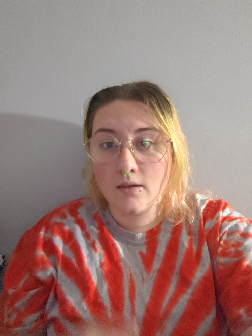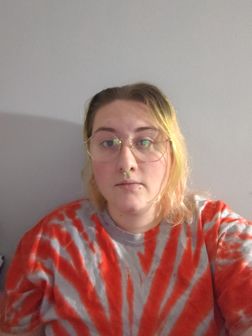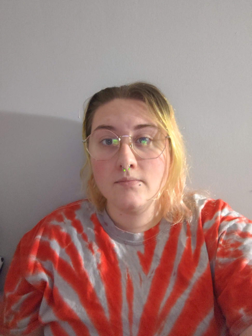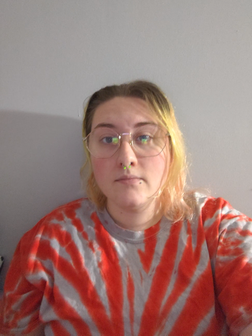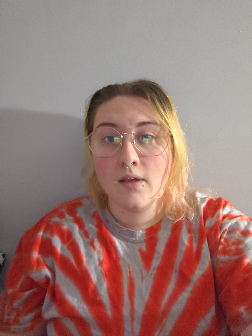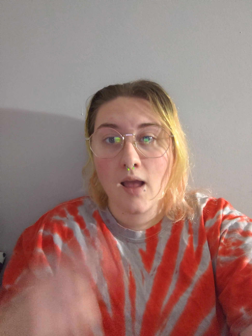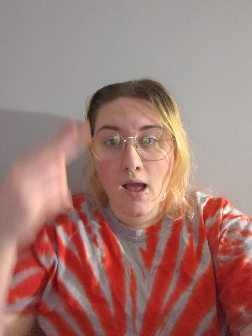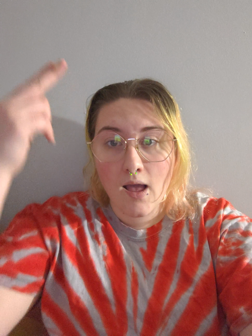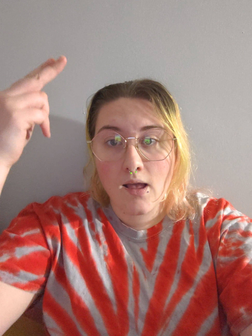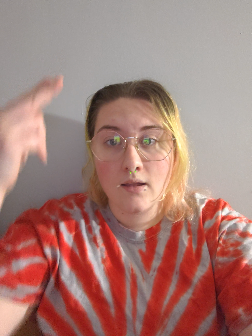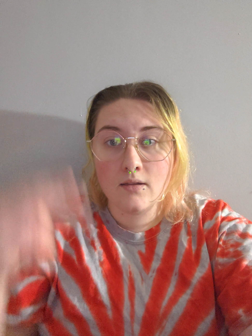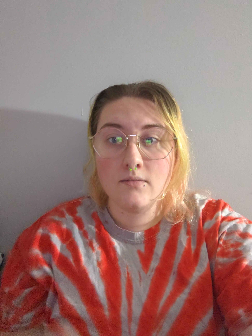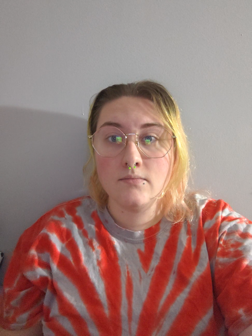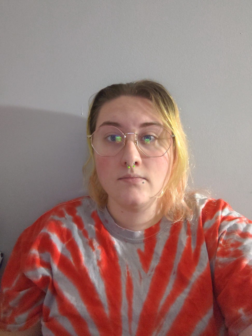high